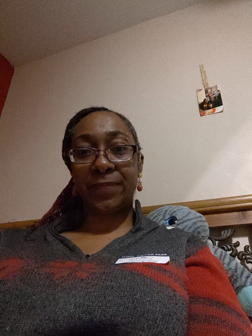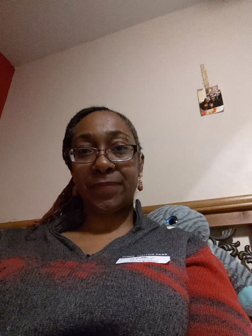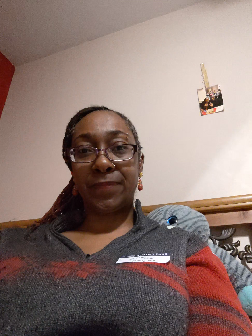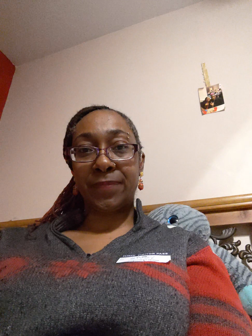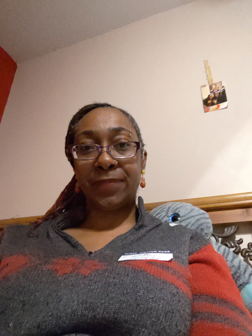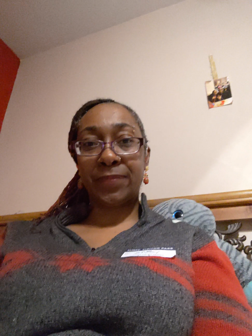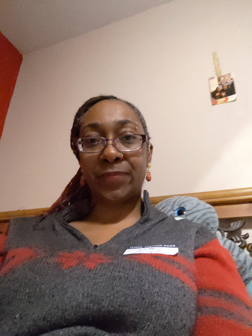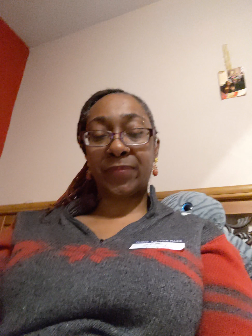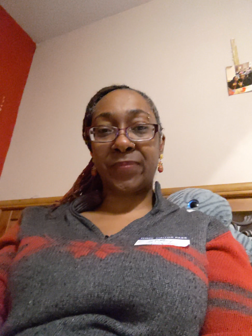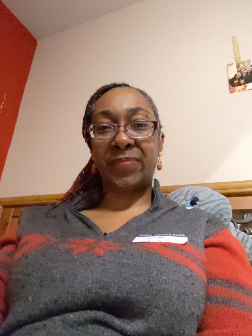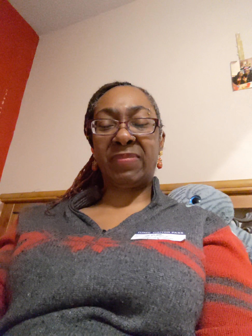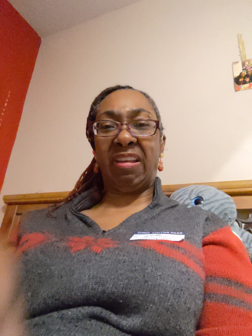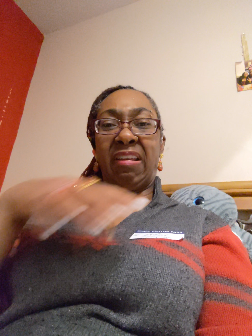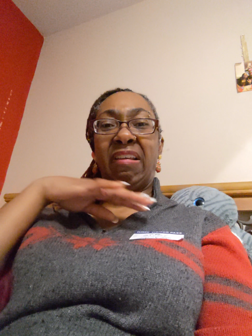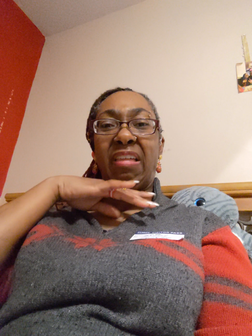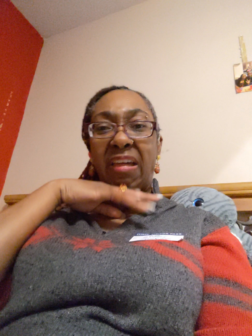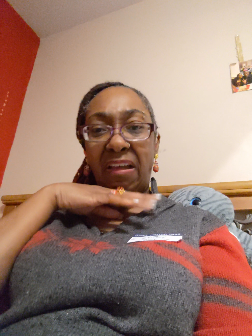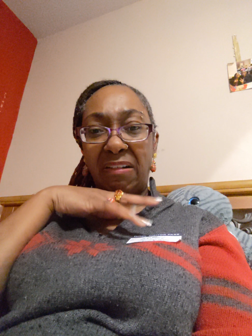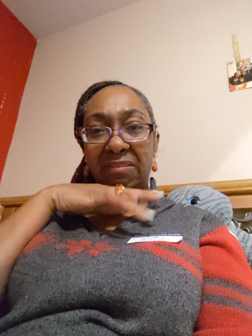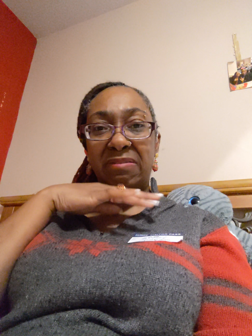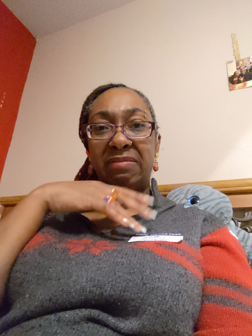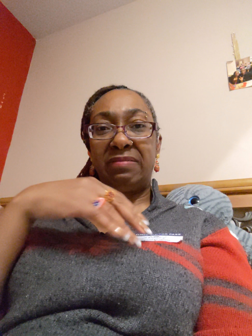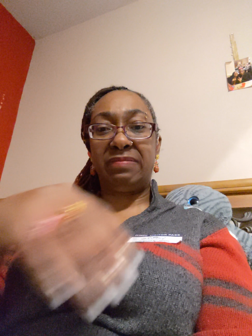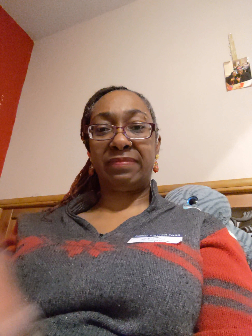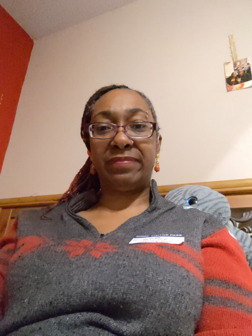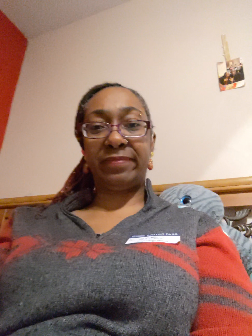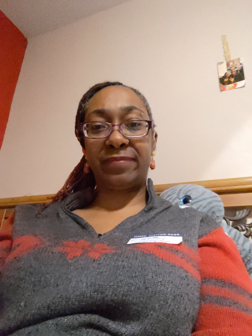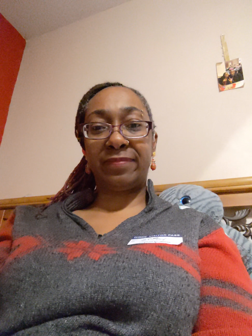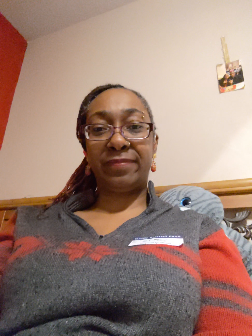yucky